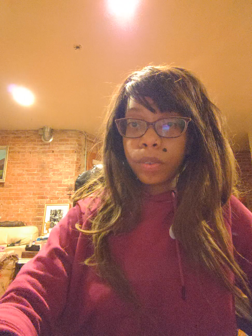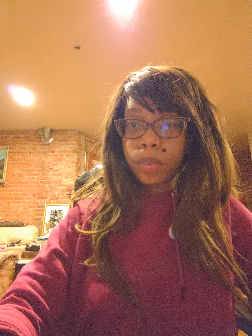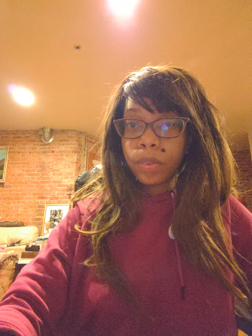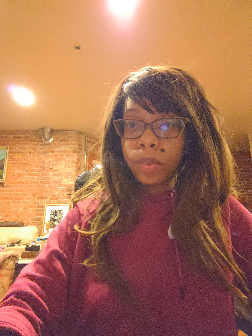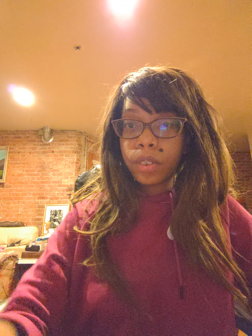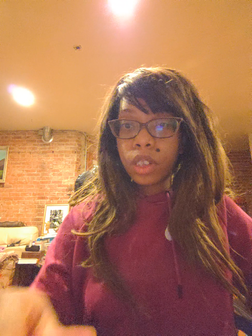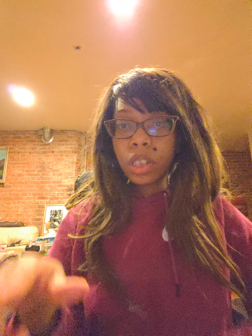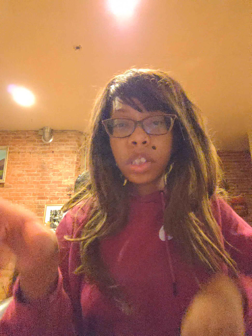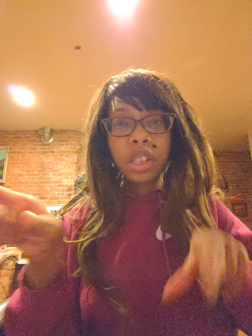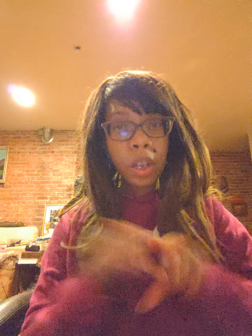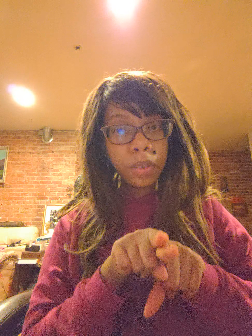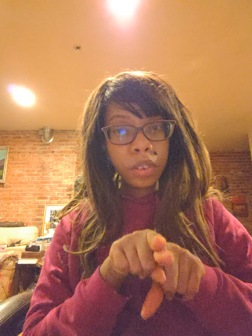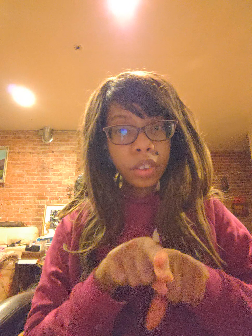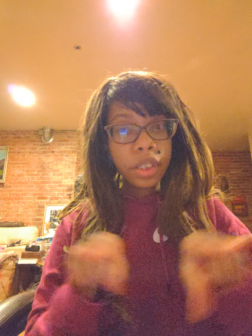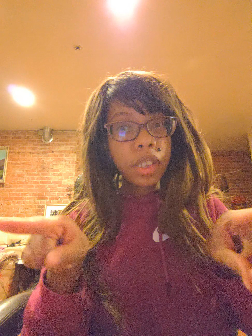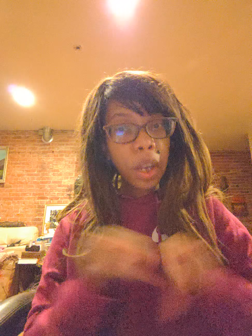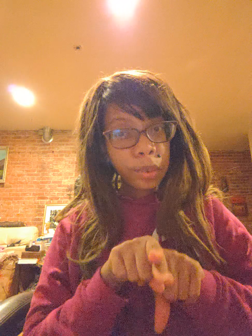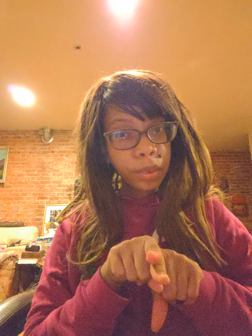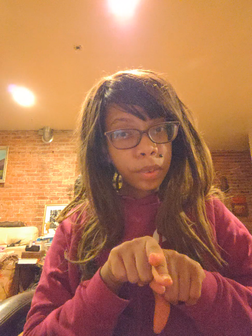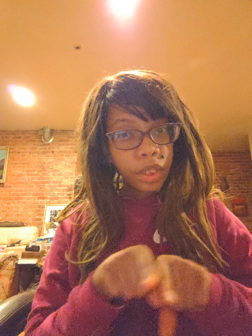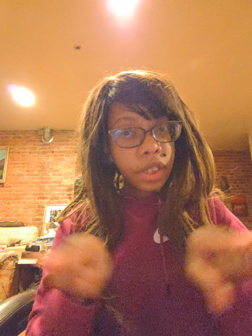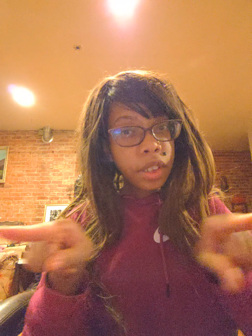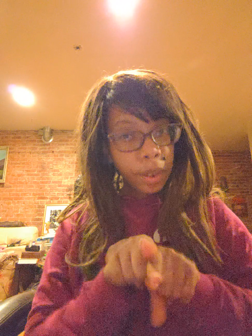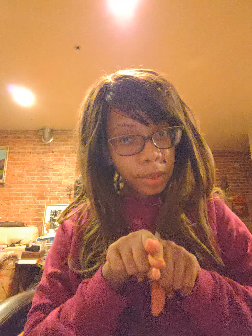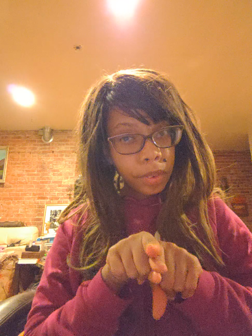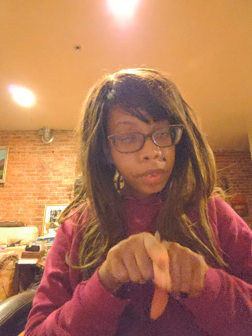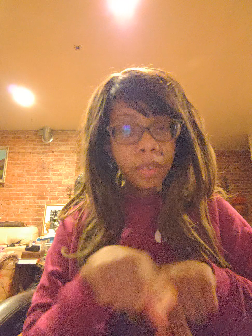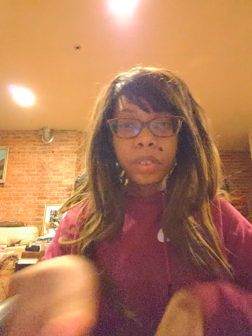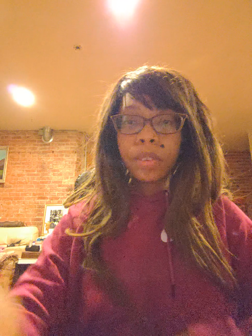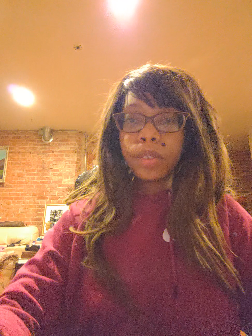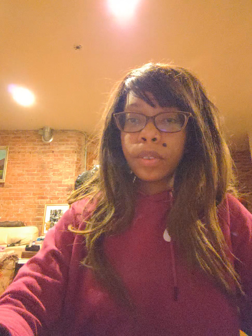same